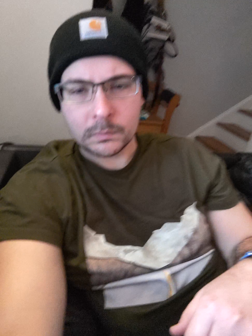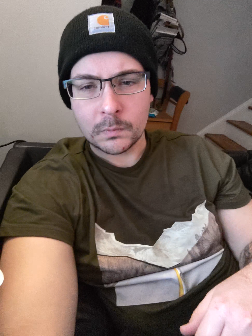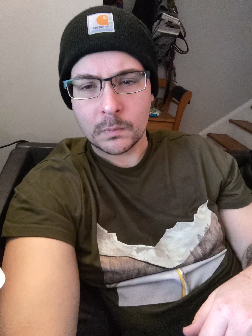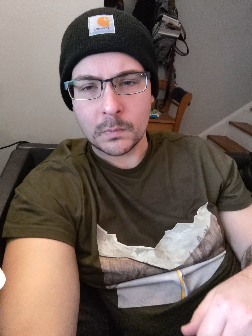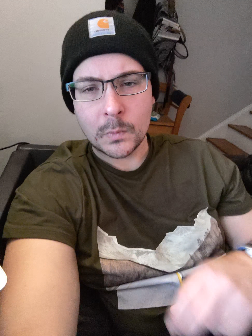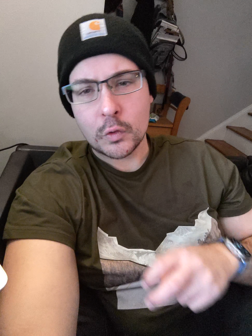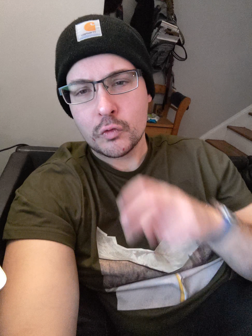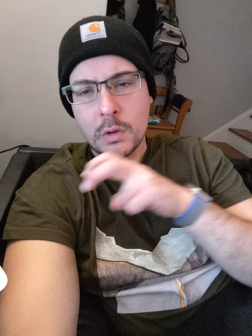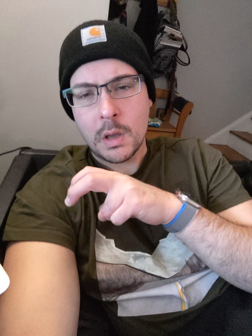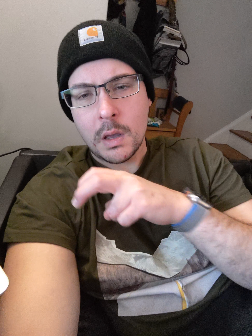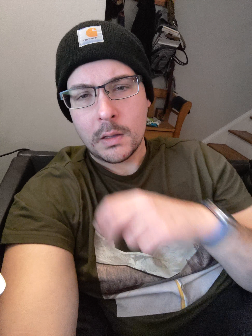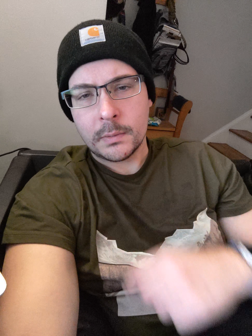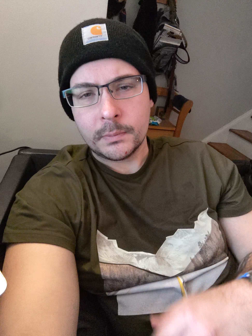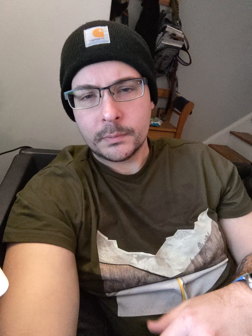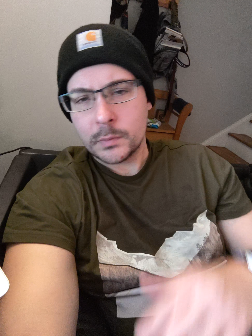ride